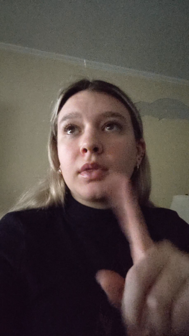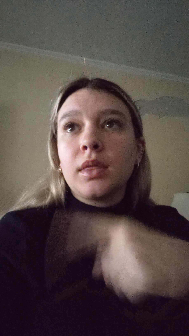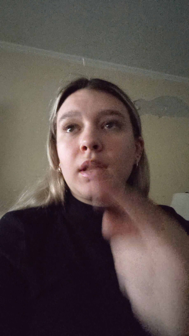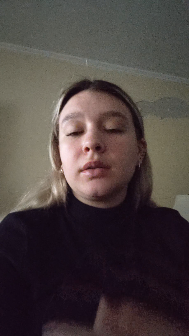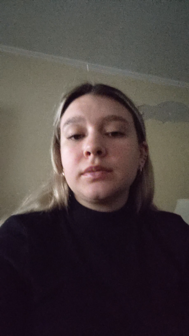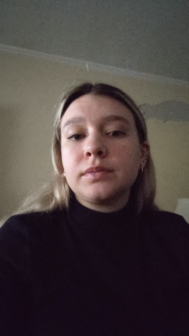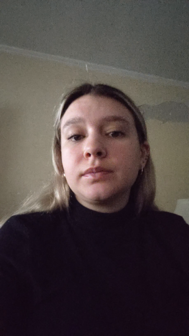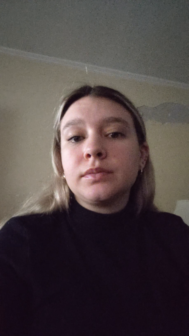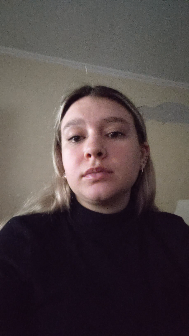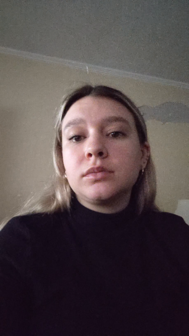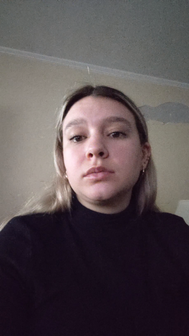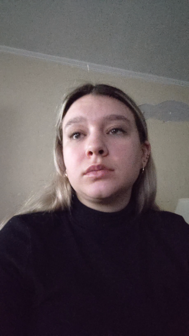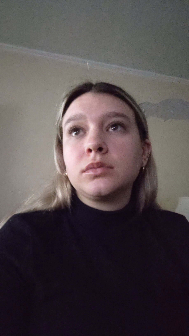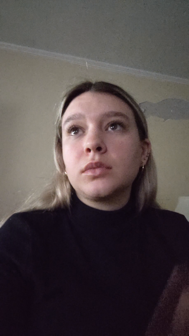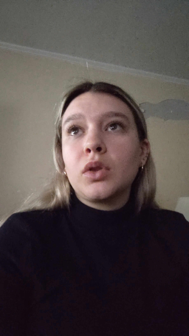hurt